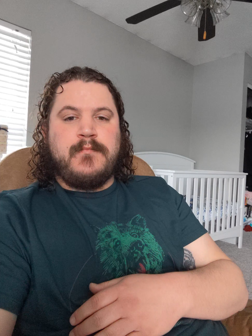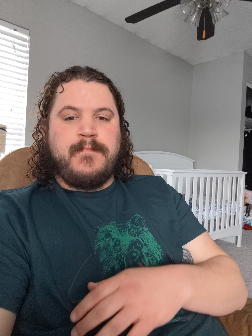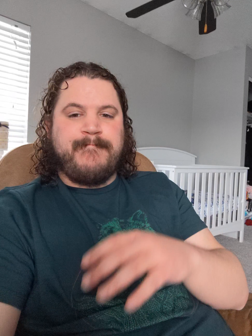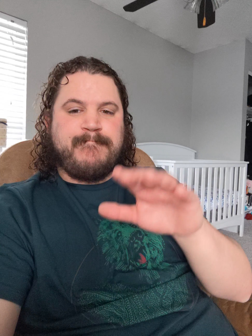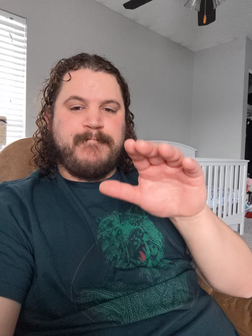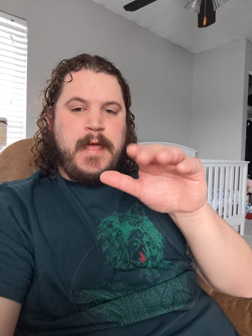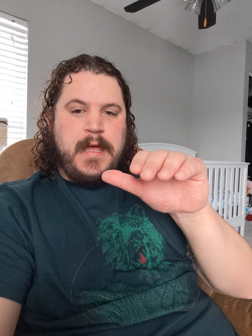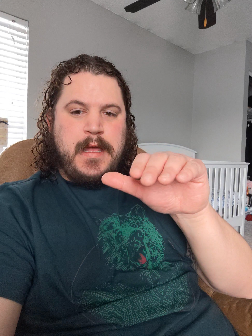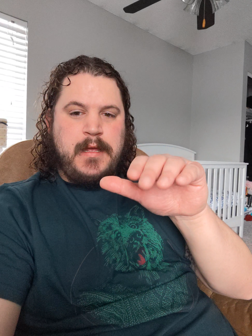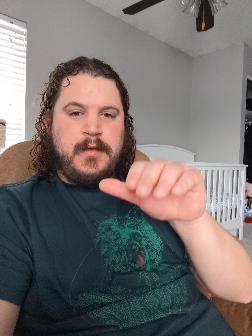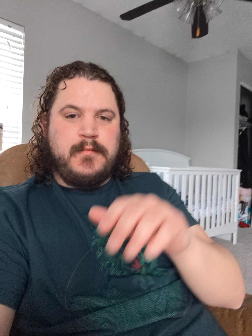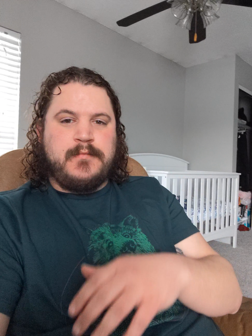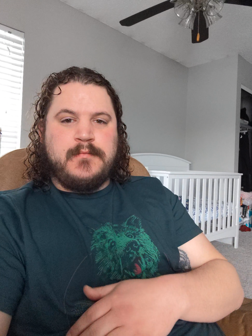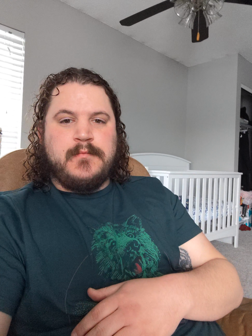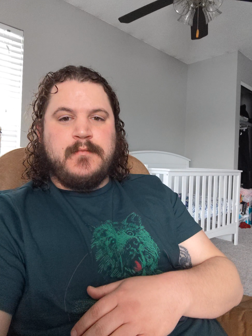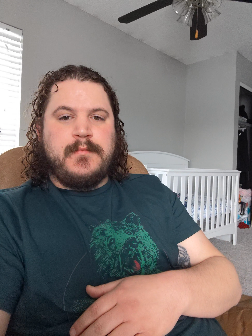bye